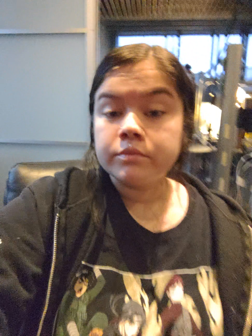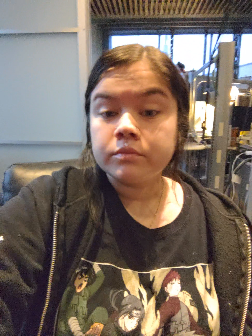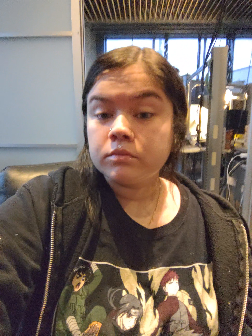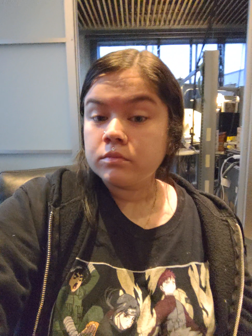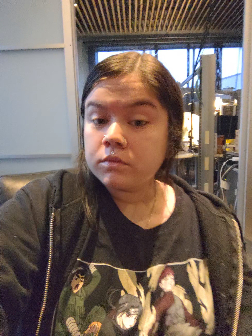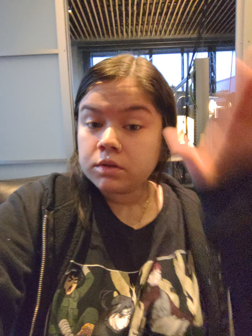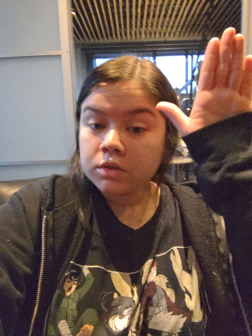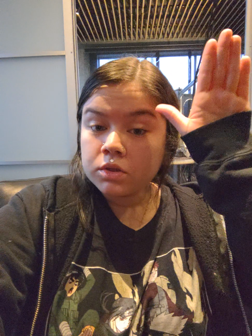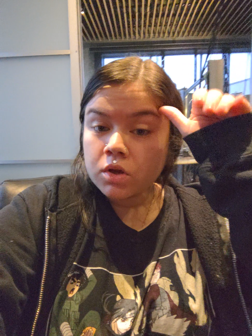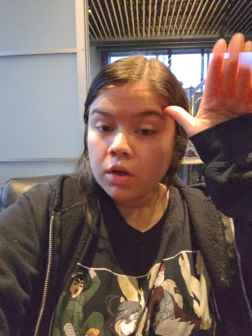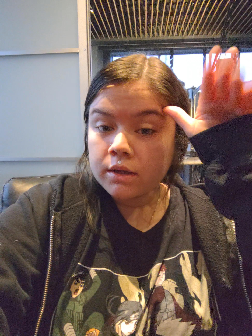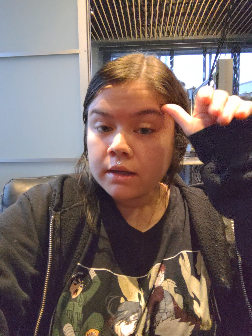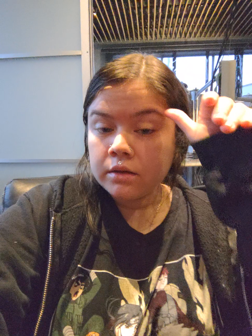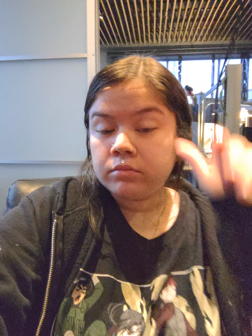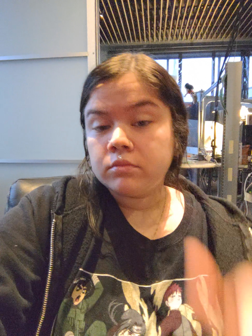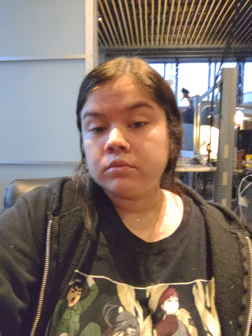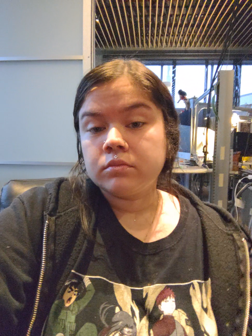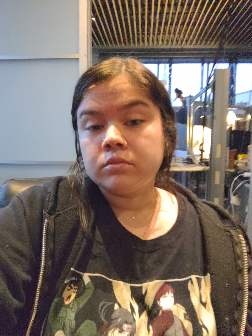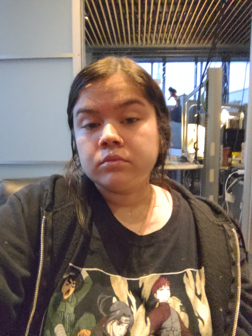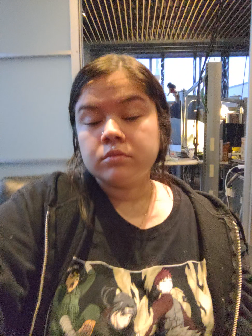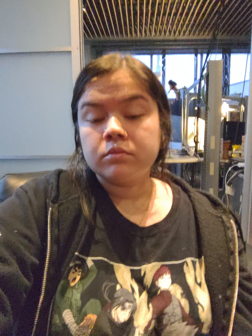donkey